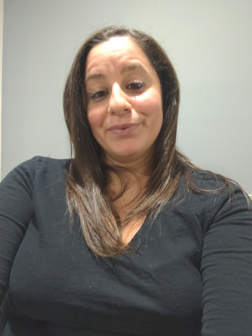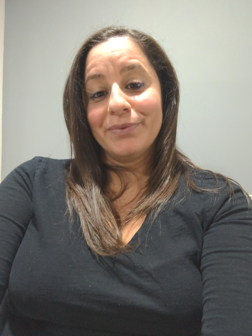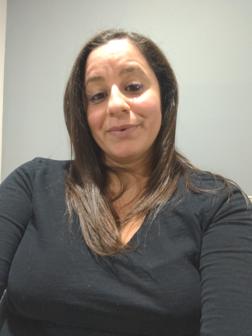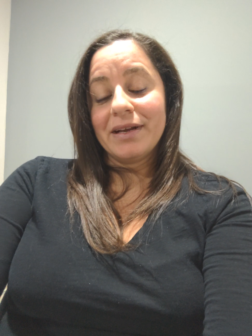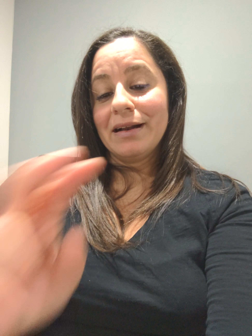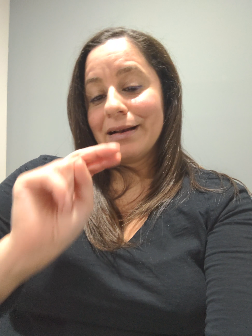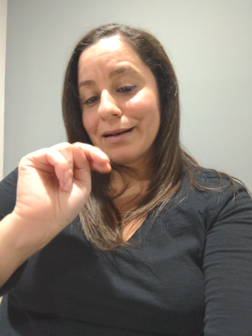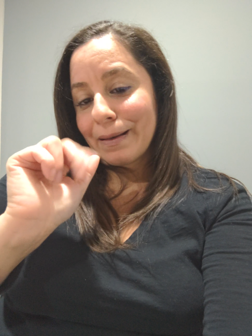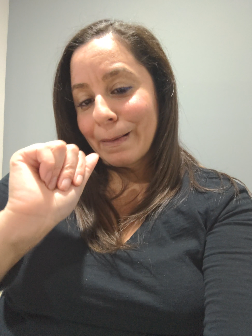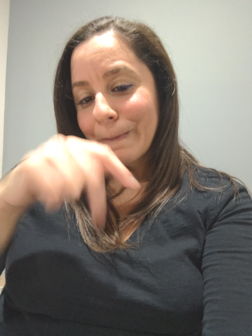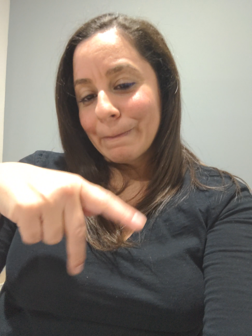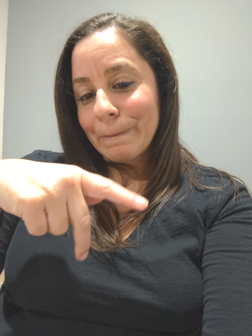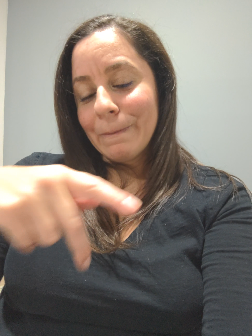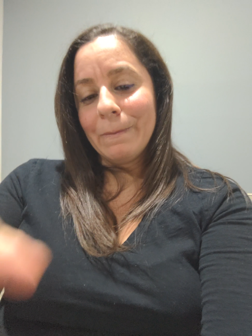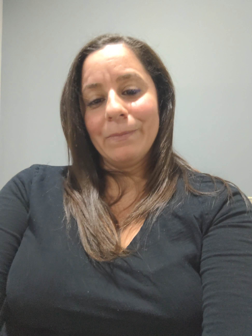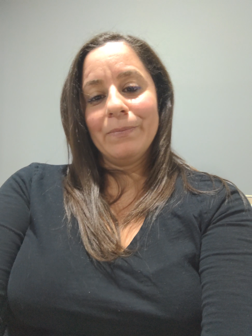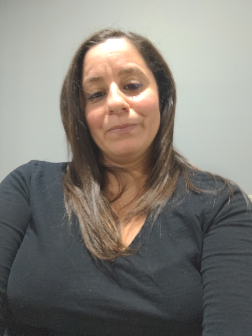nap